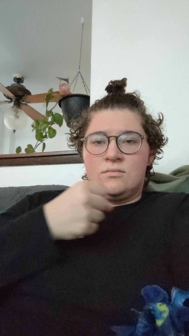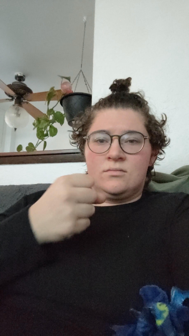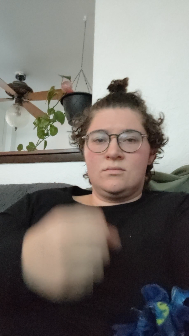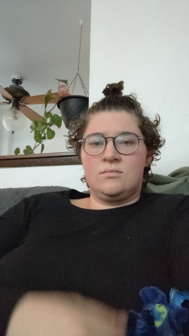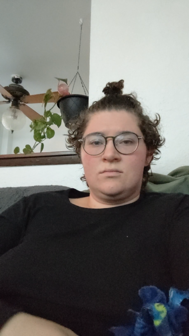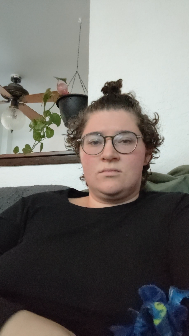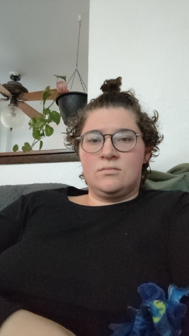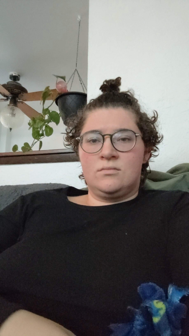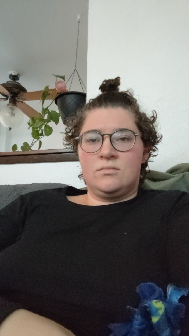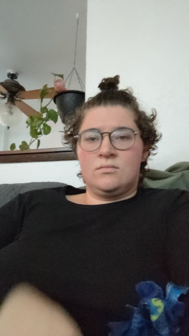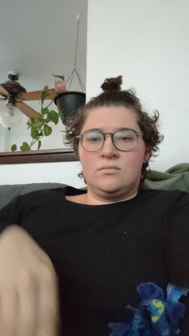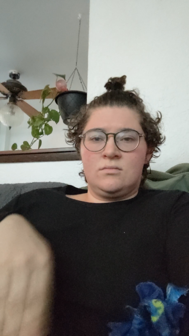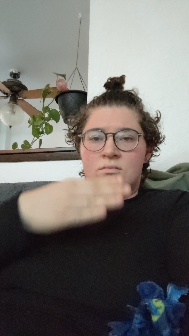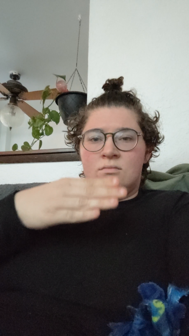kick